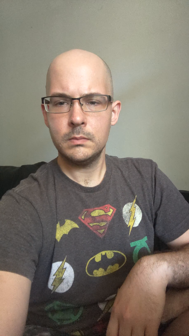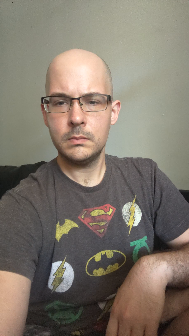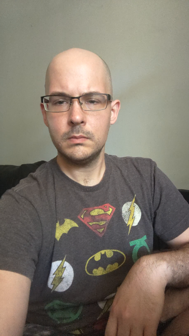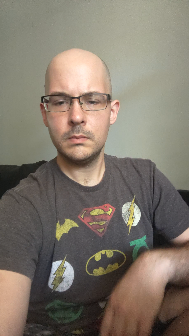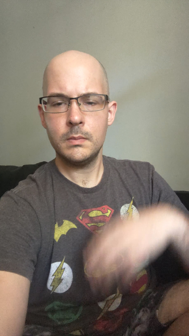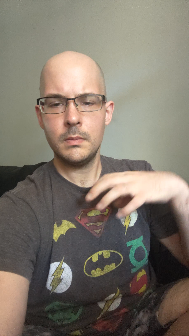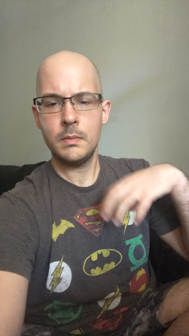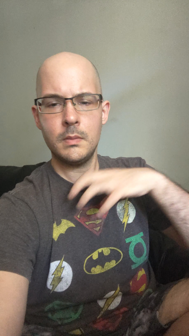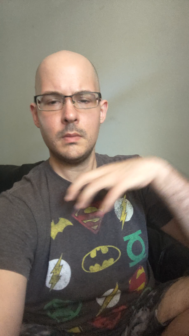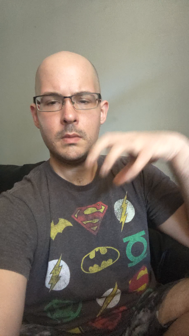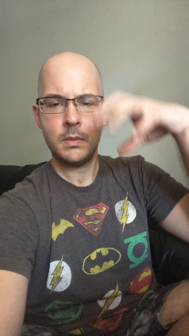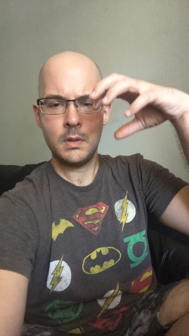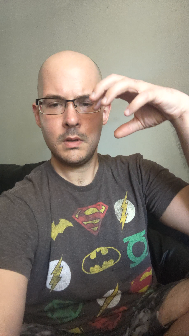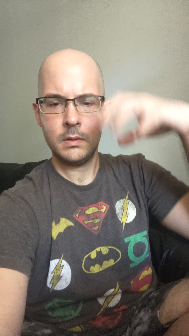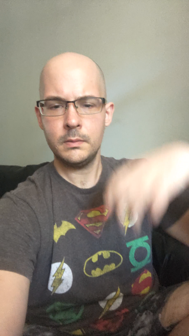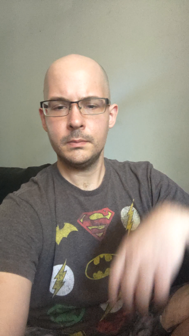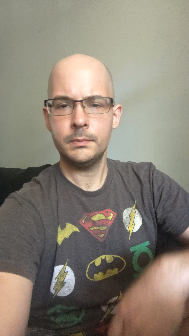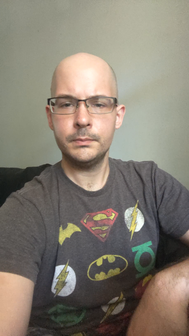block